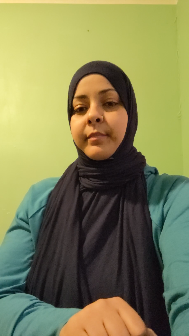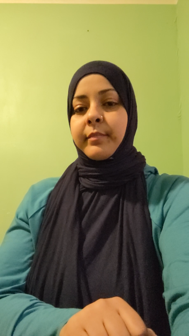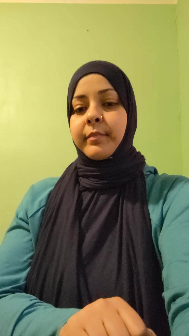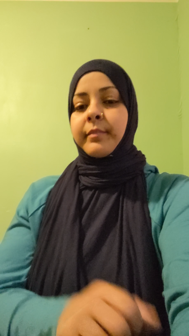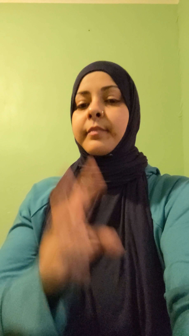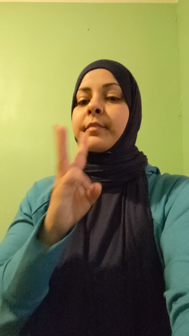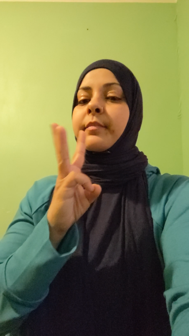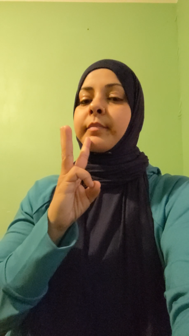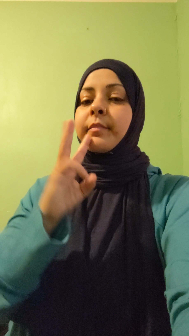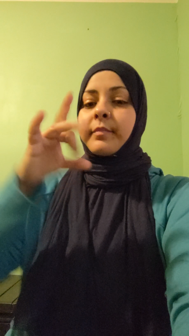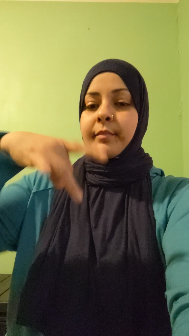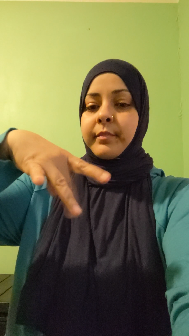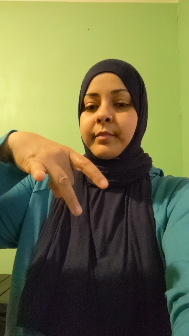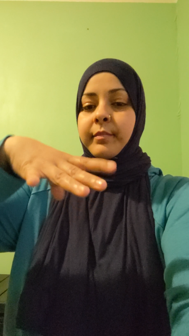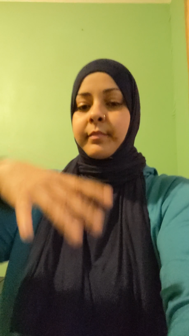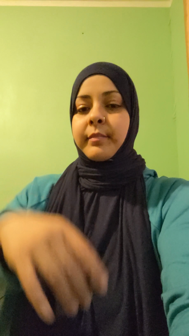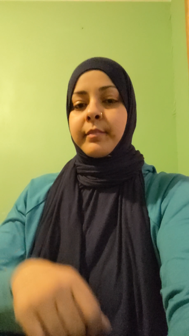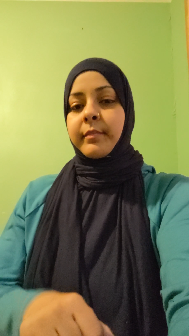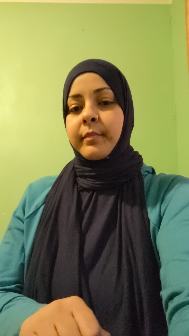melon